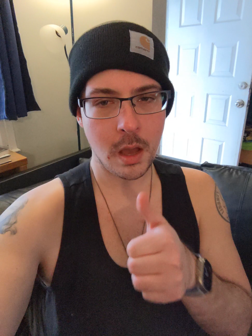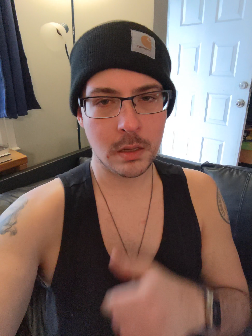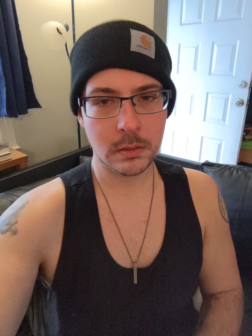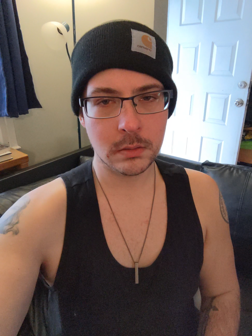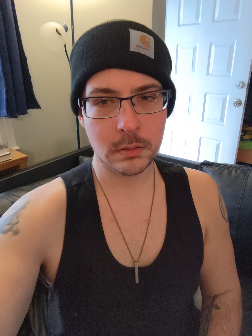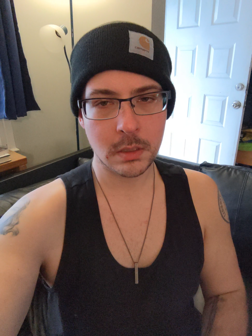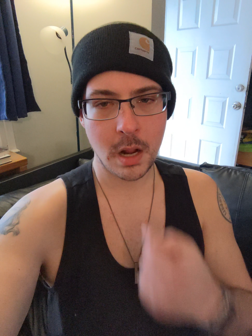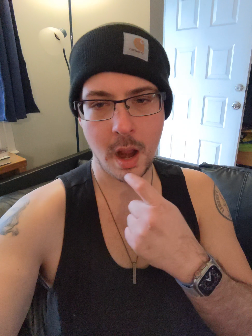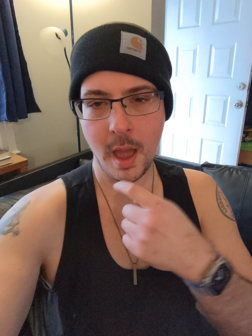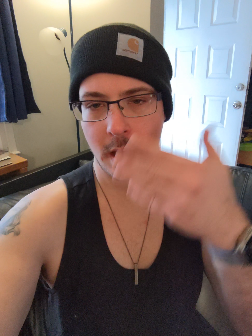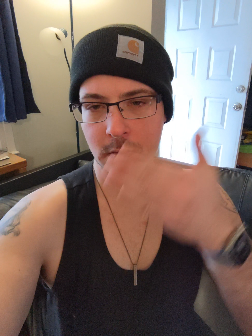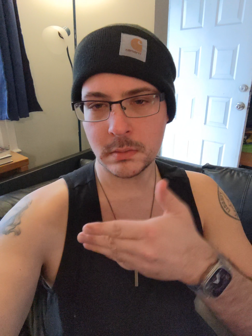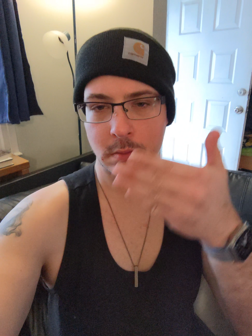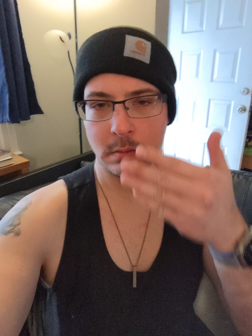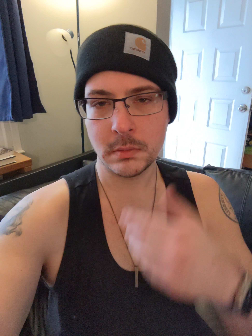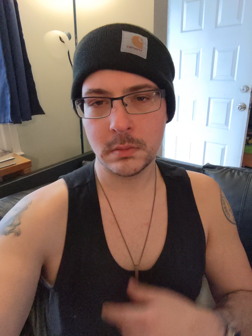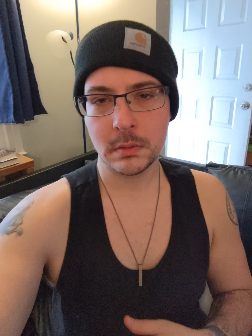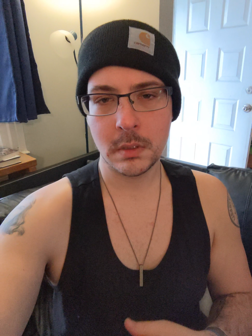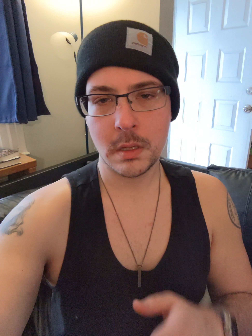window